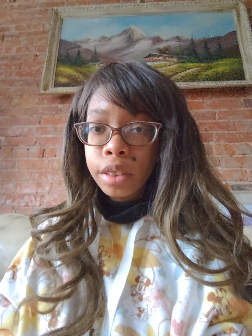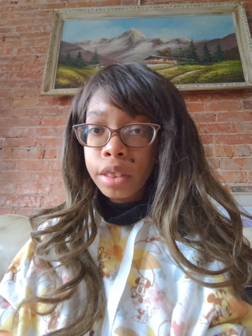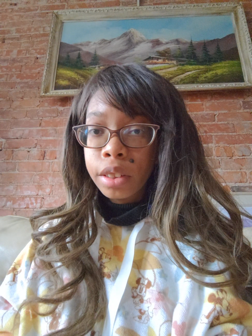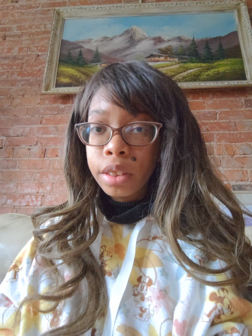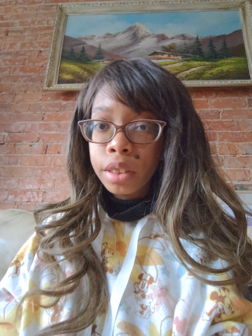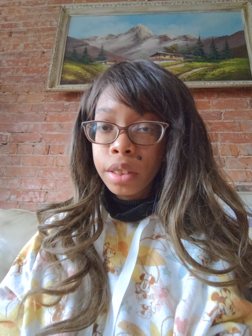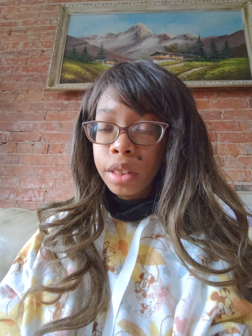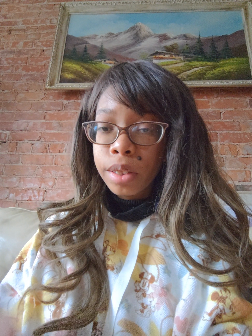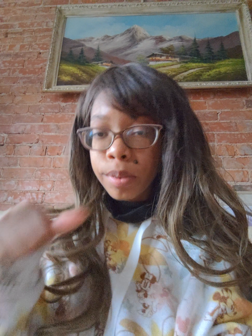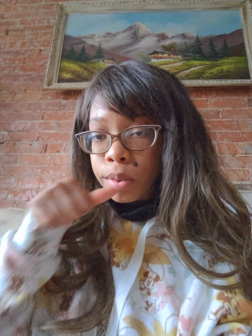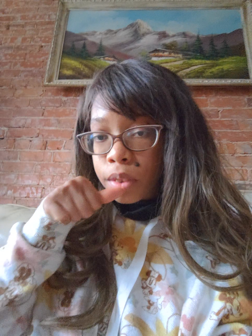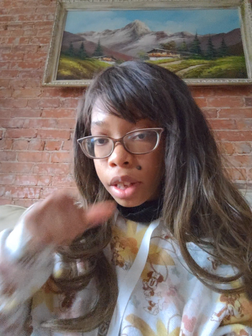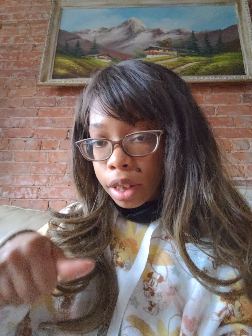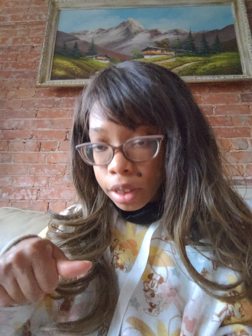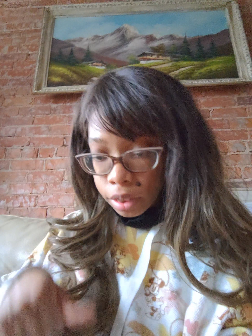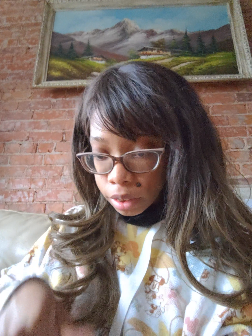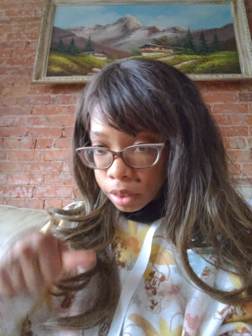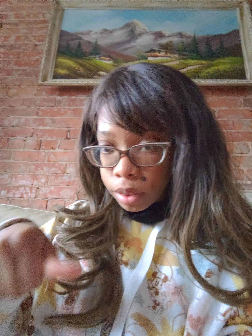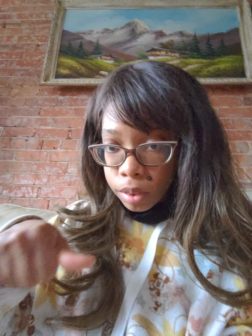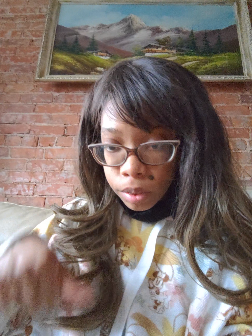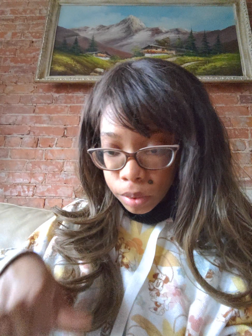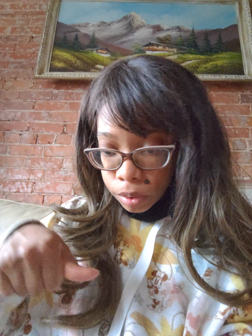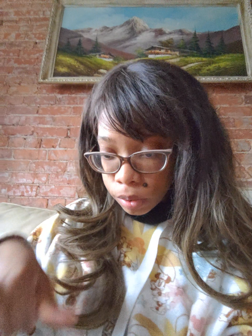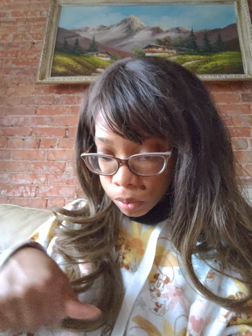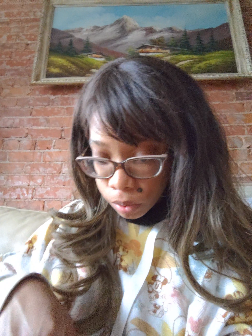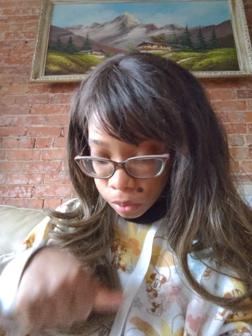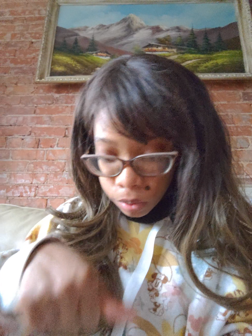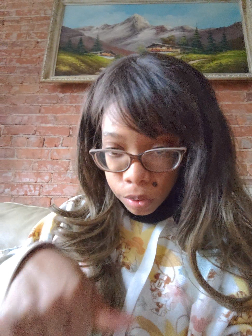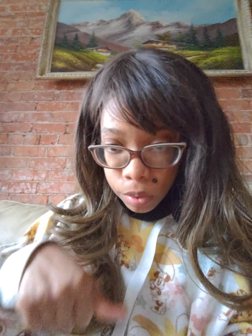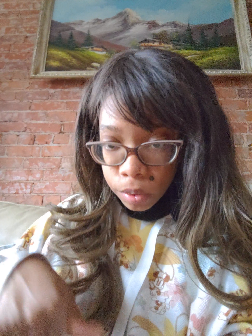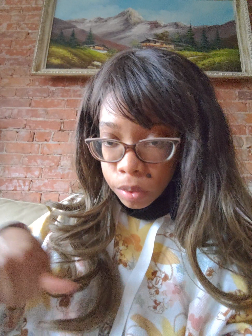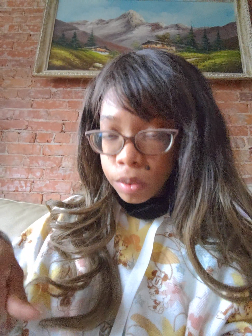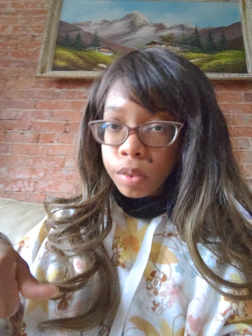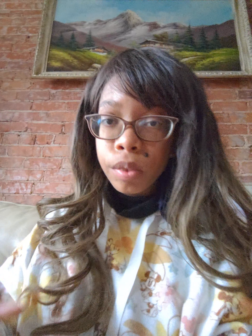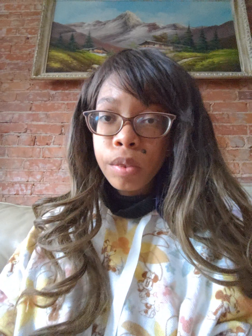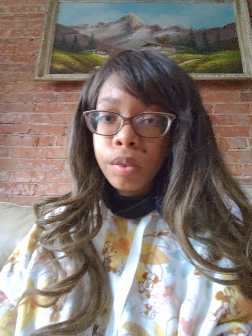puzzle